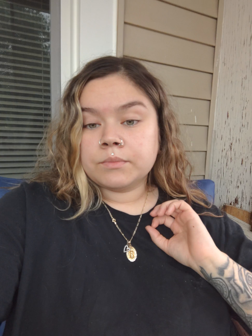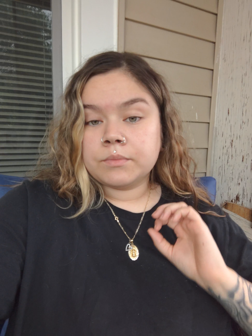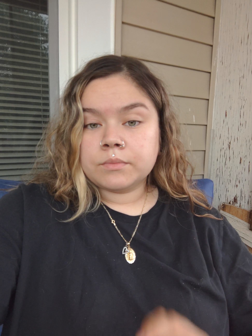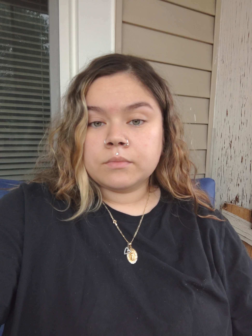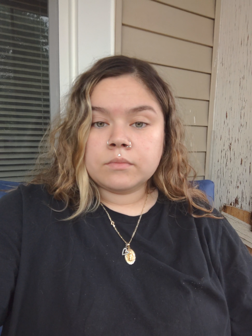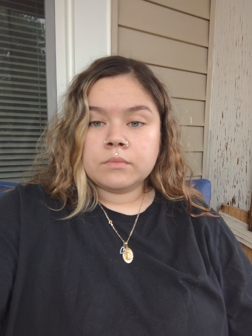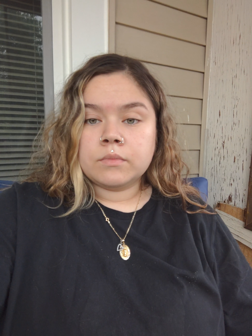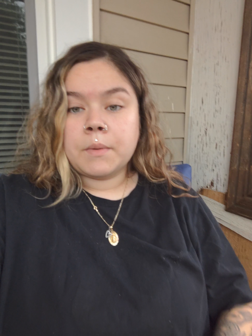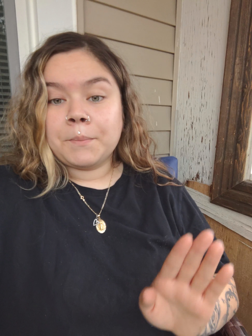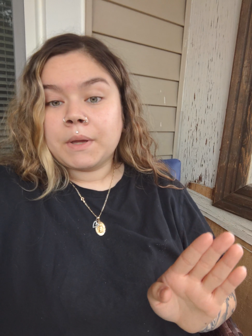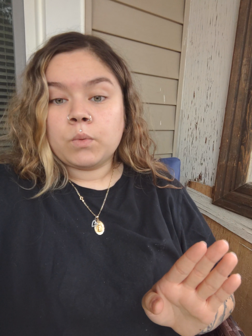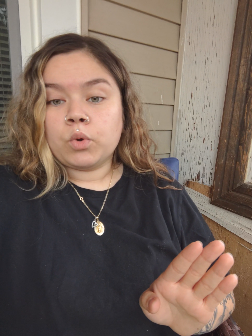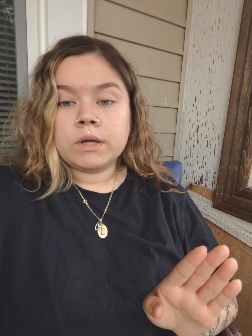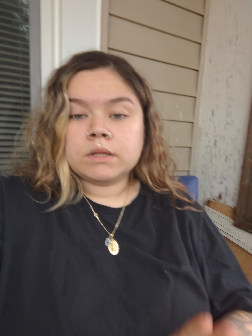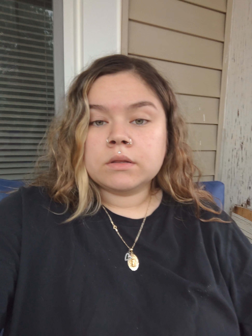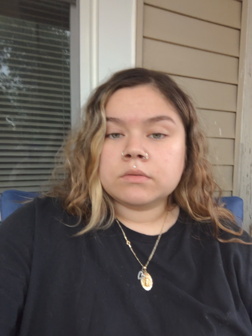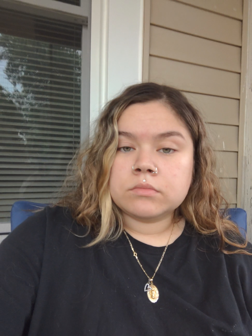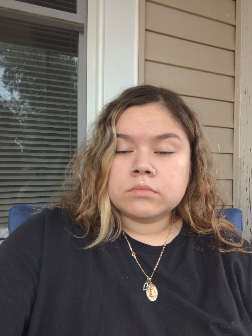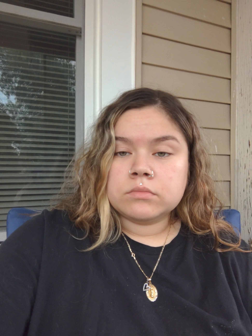penguin